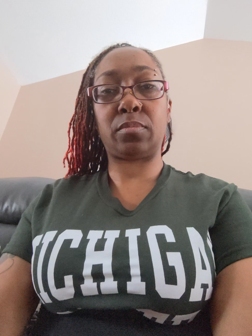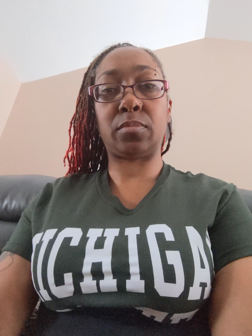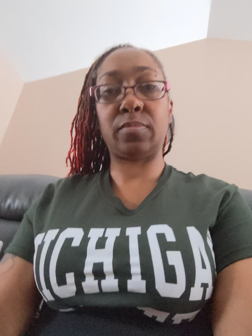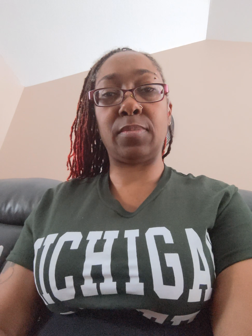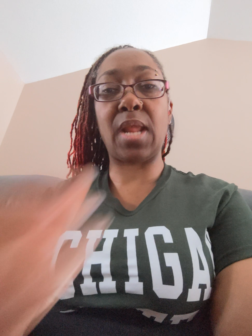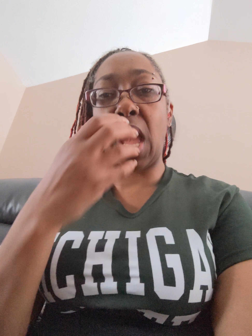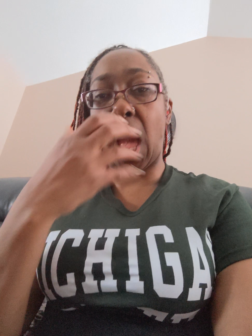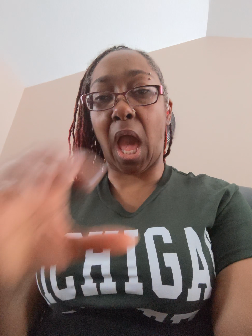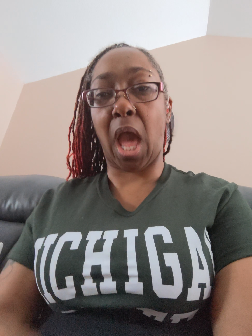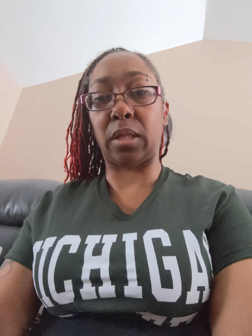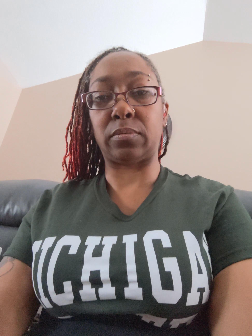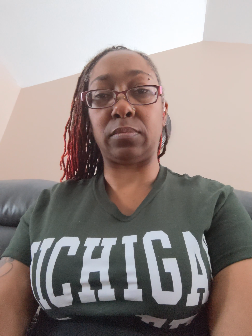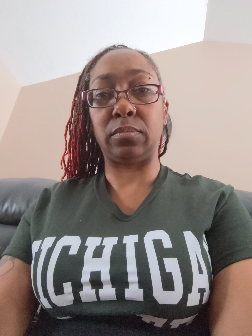hot